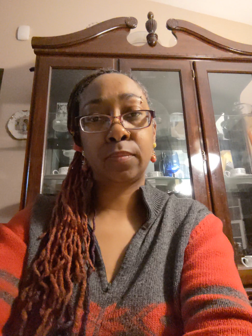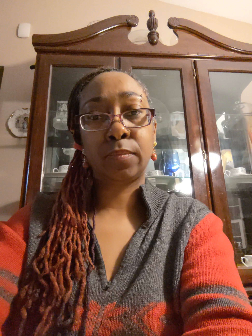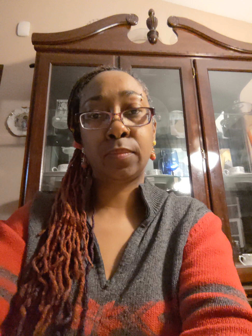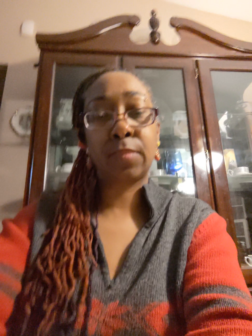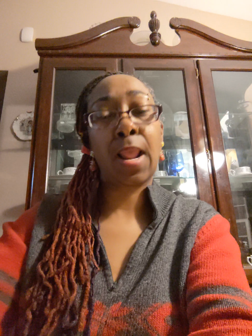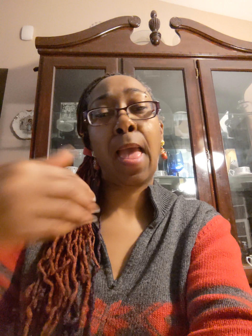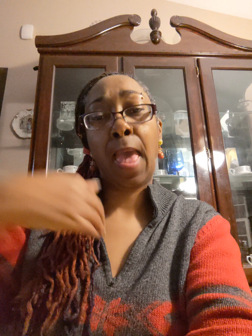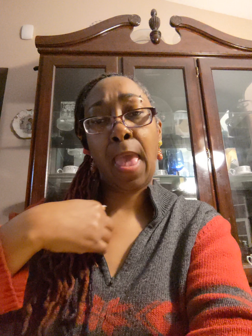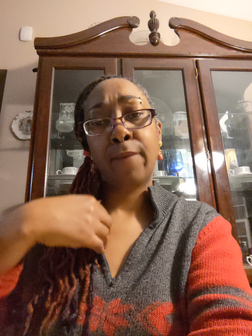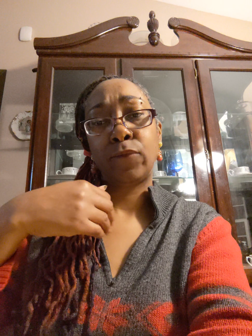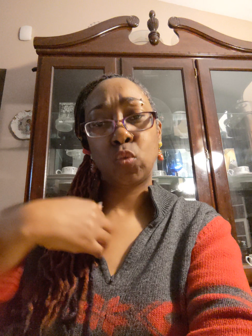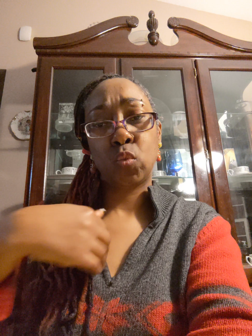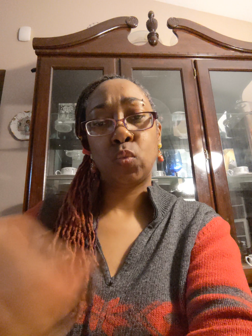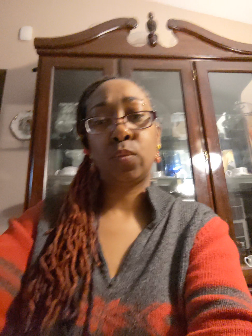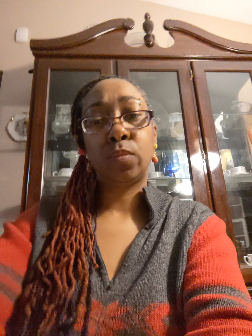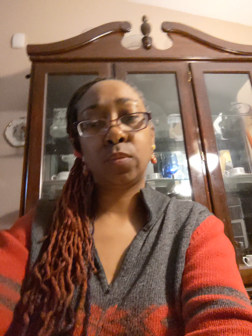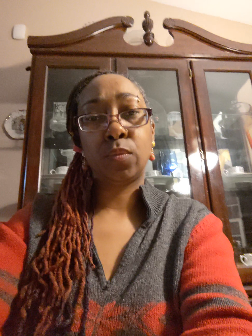have to